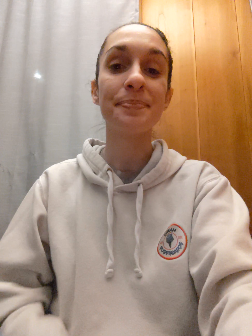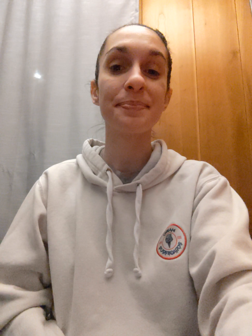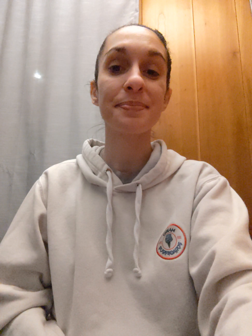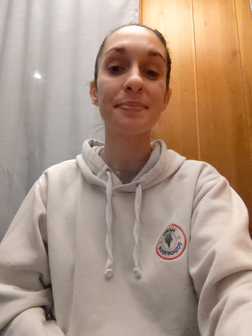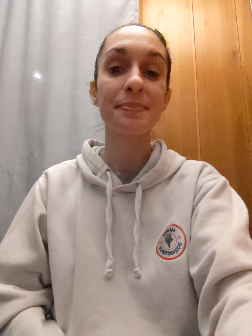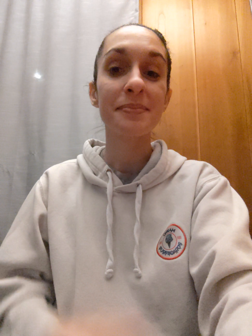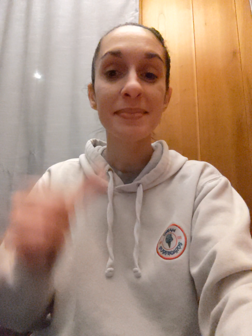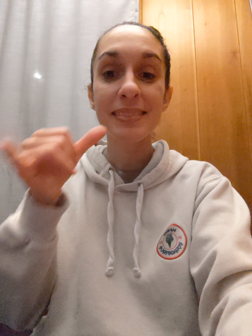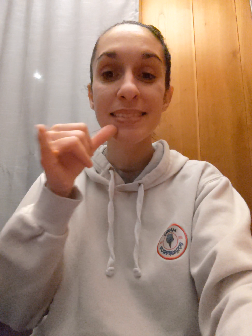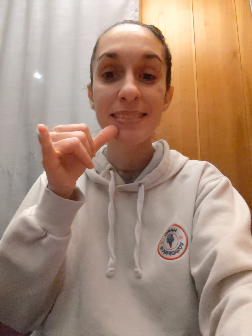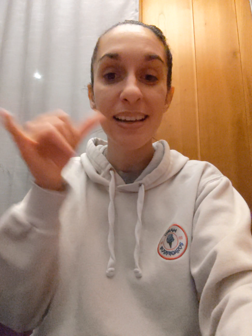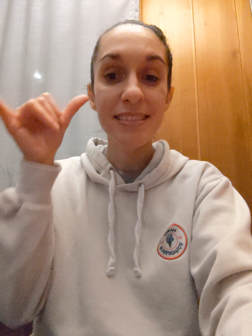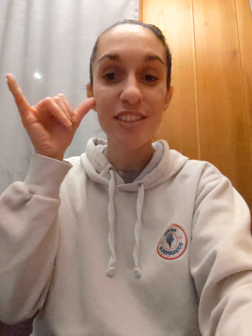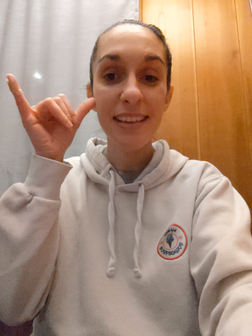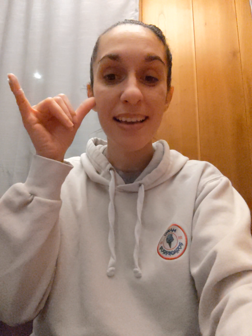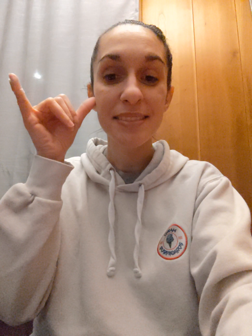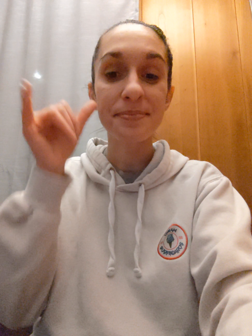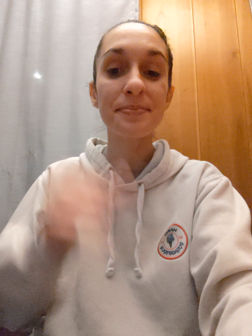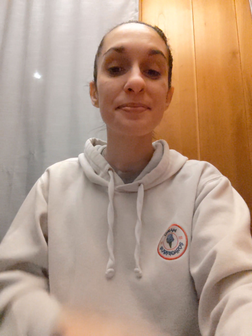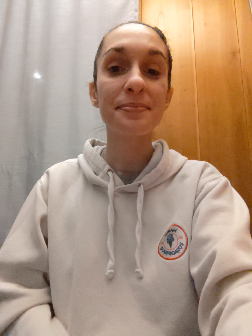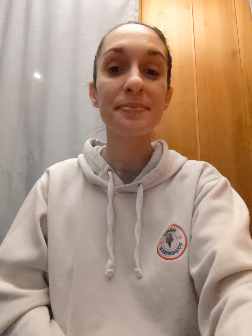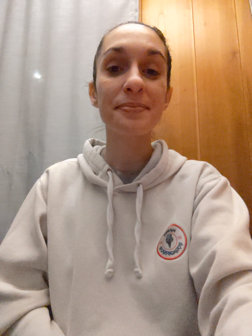yesterday